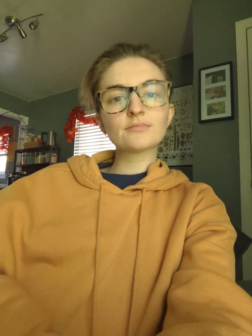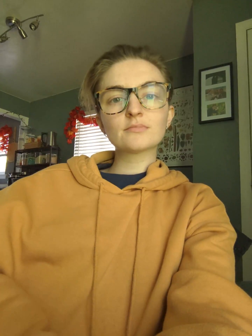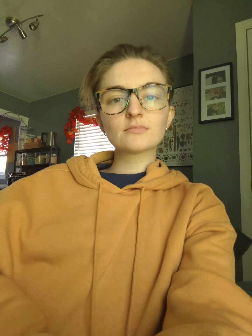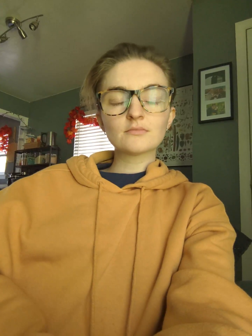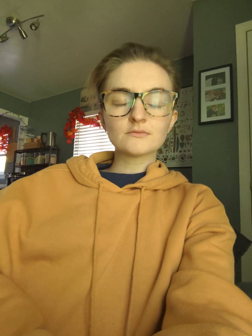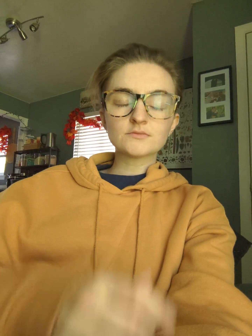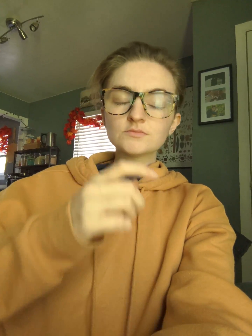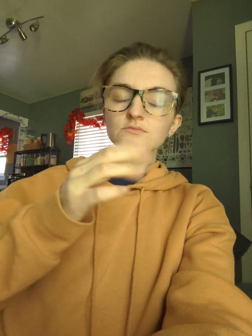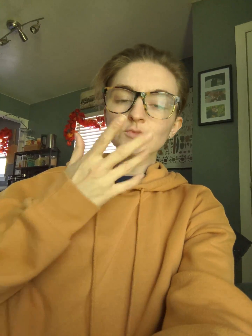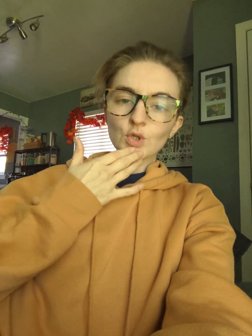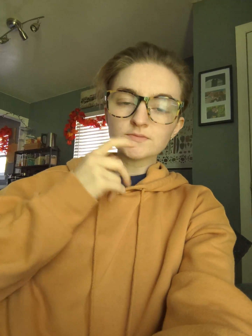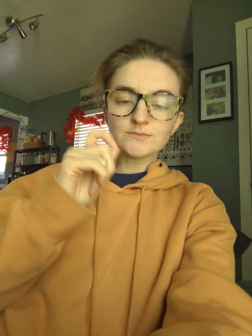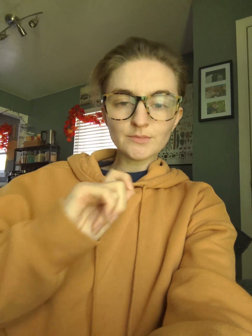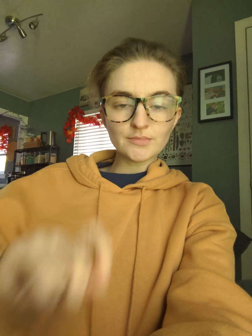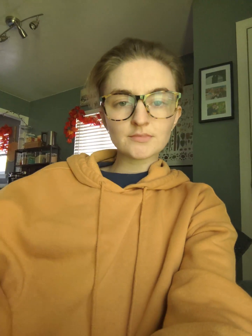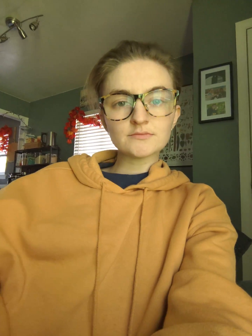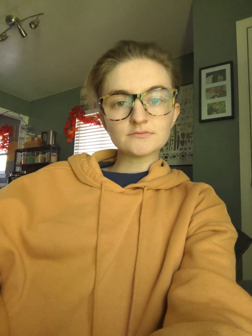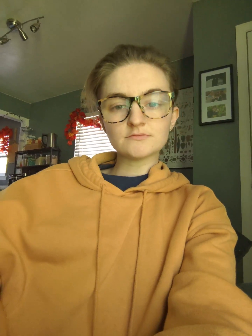crayon